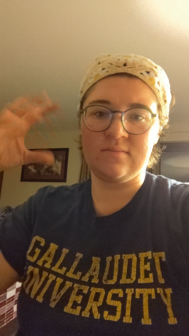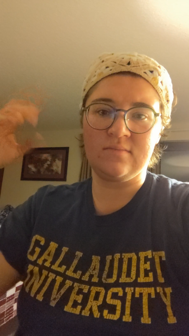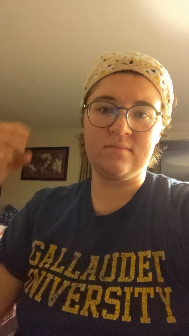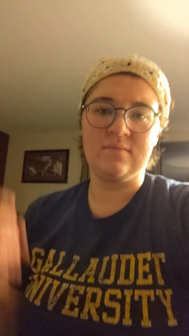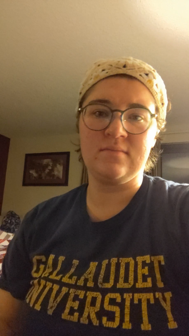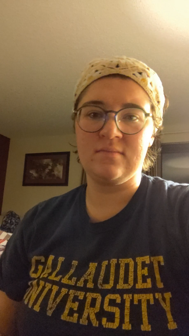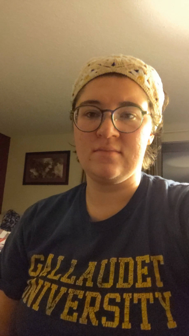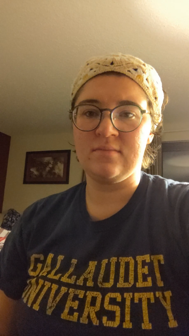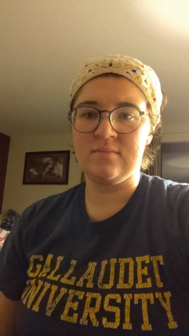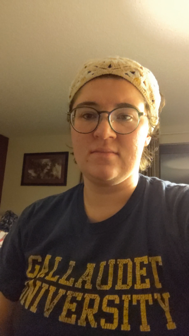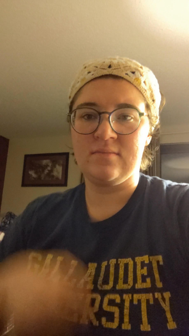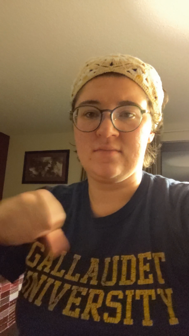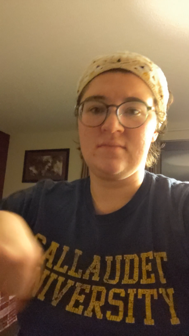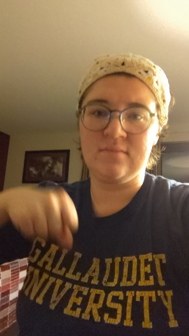bicycle